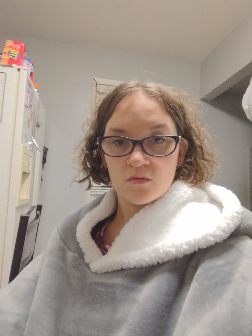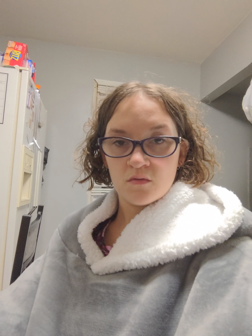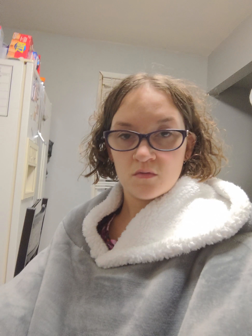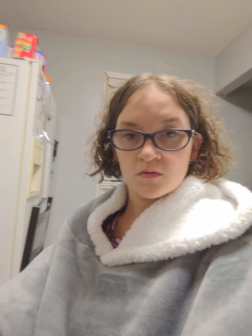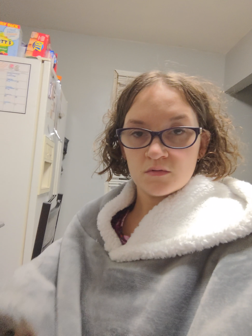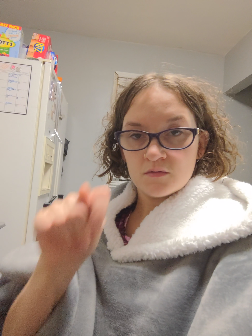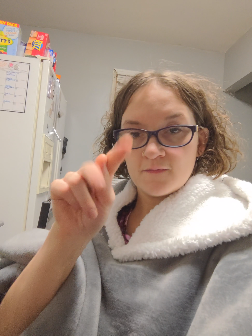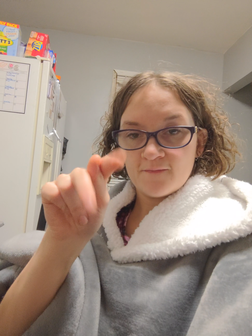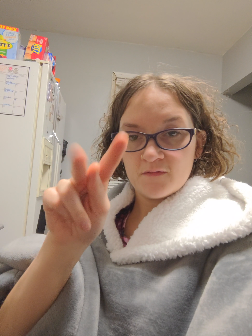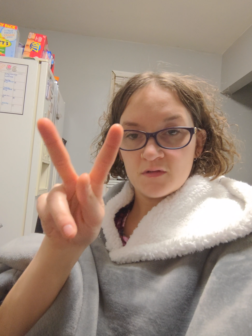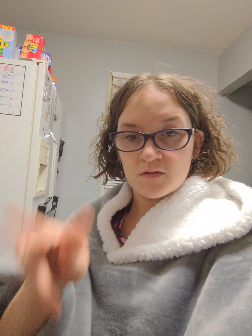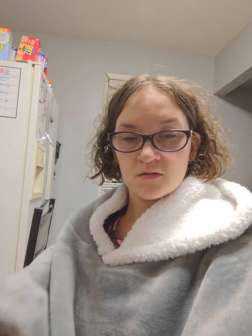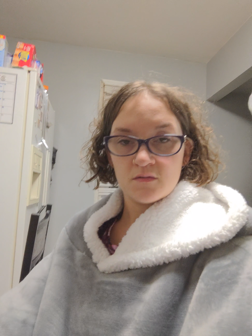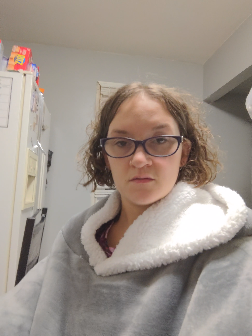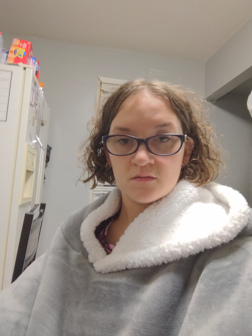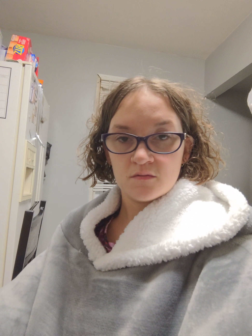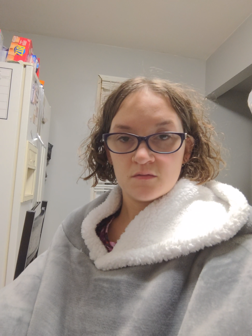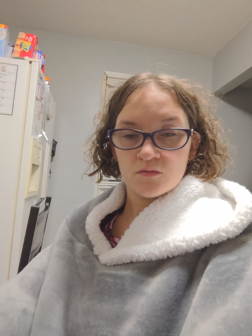TV